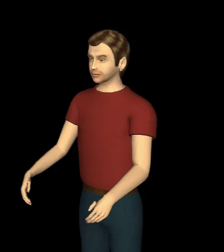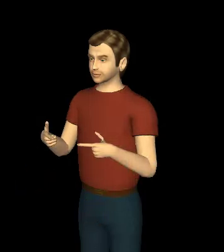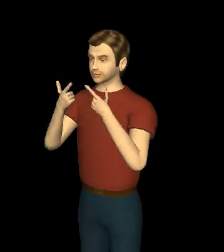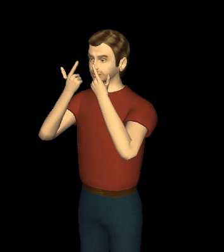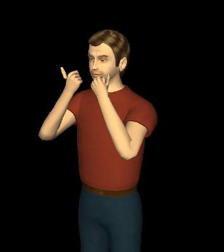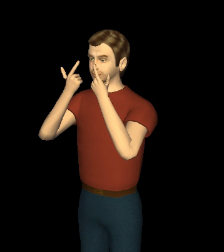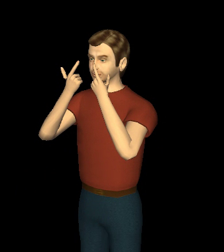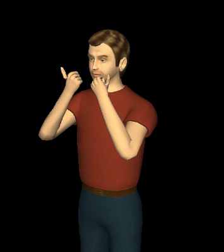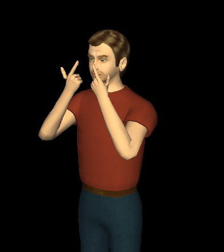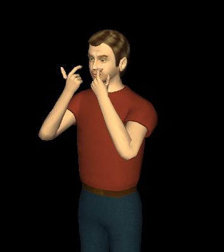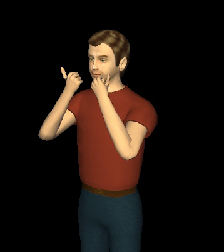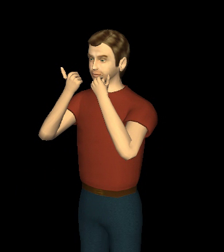يبكي